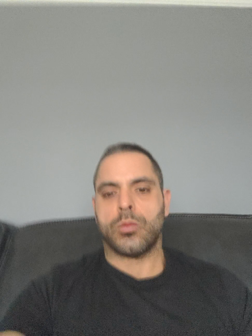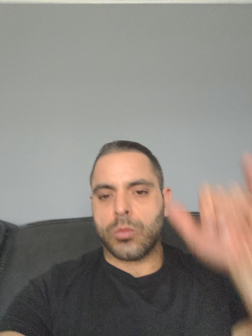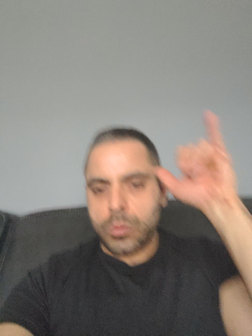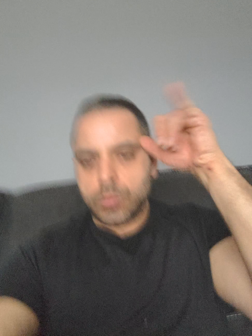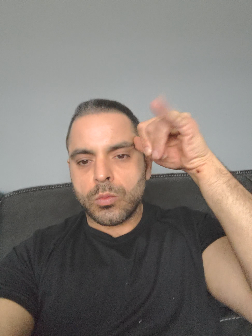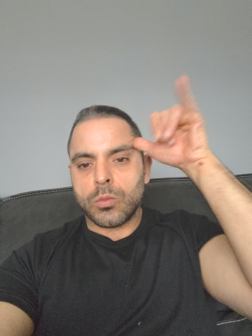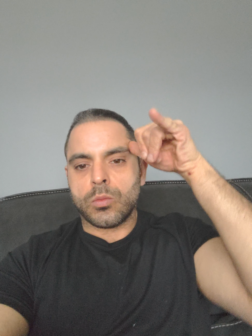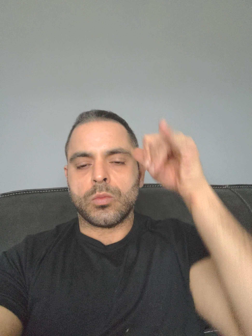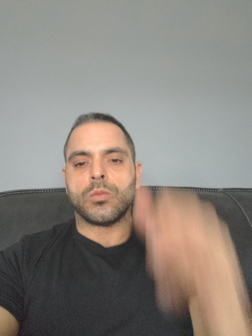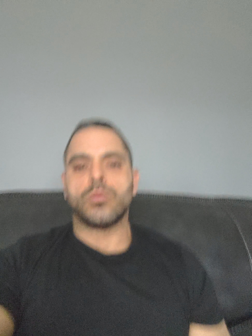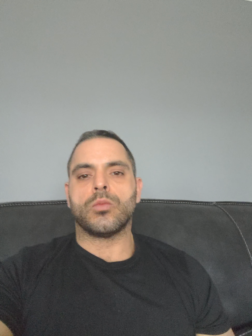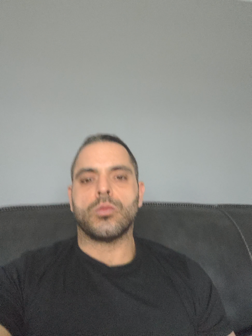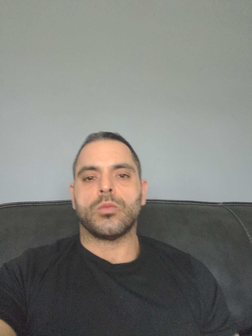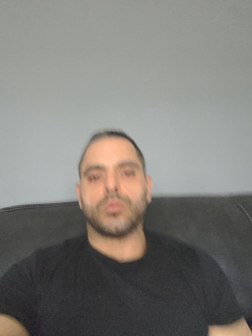cow